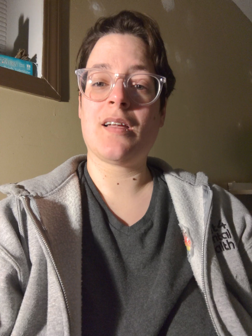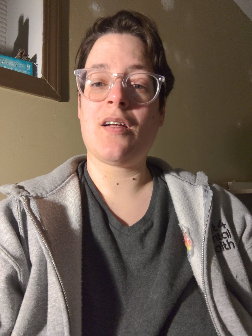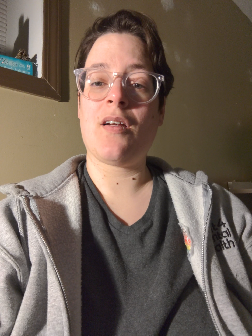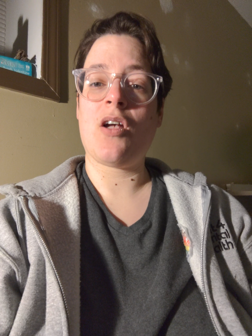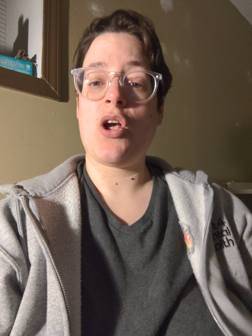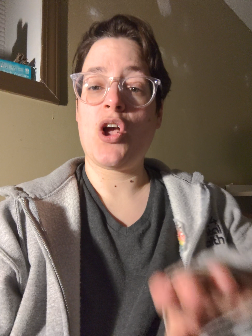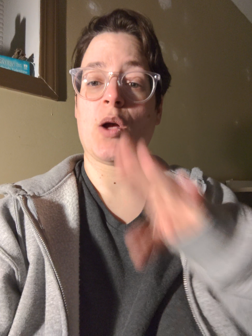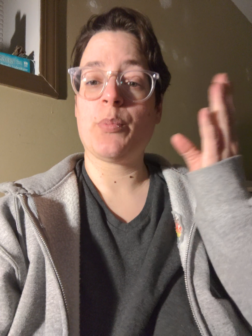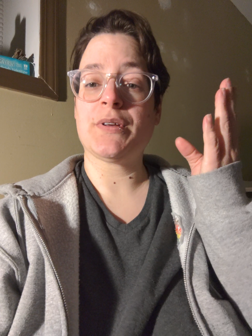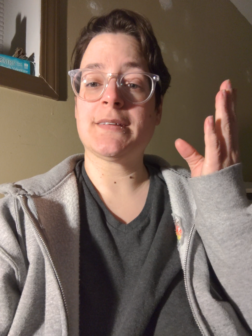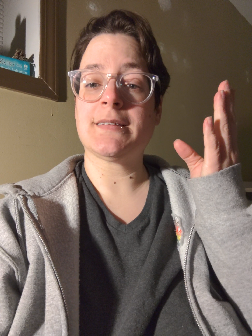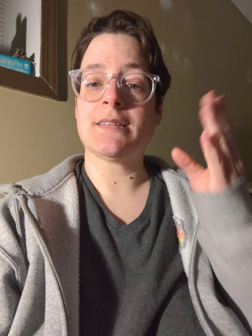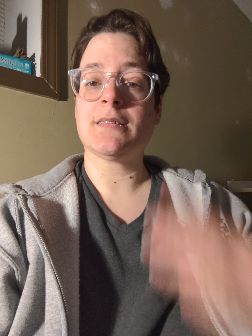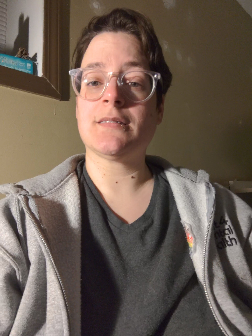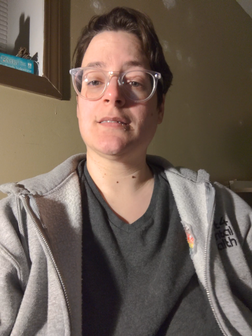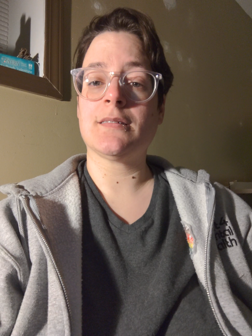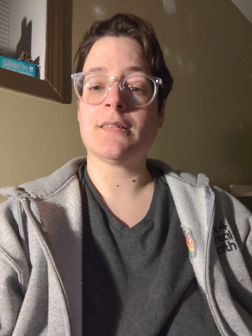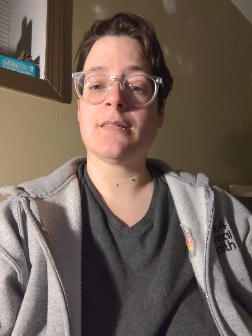open